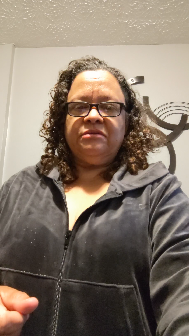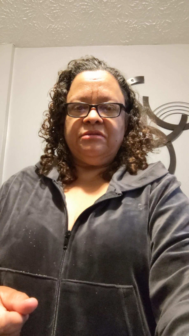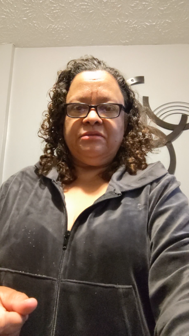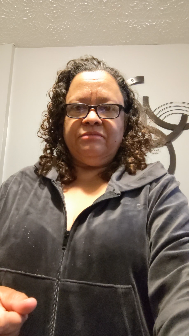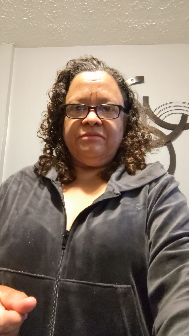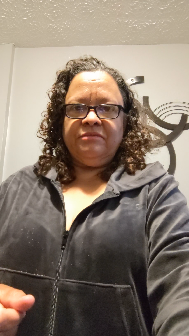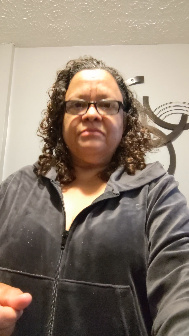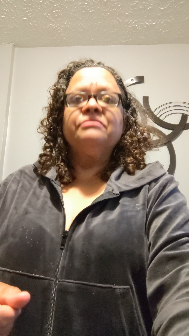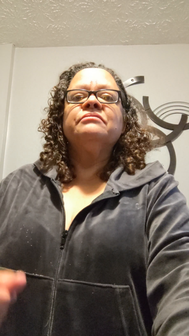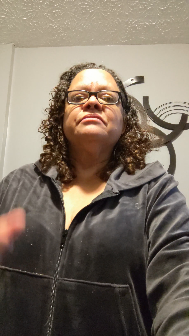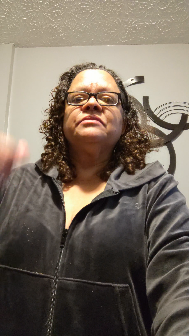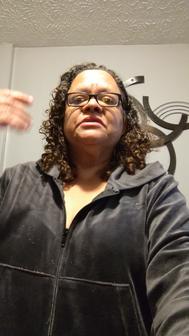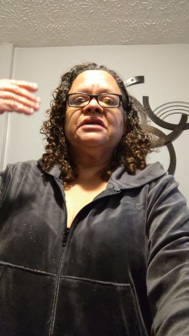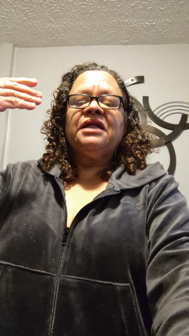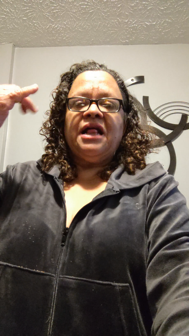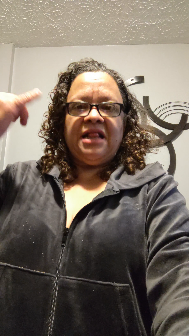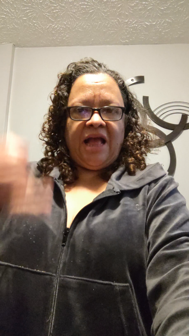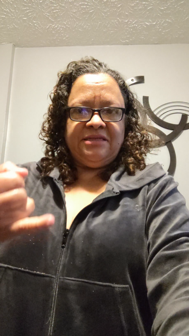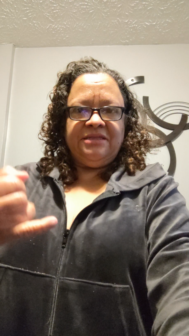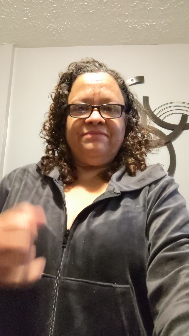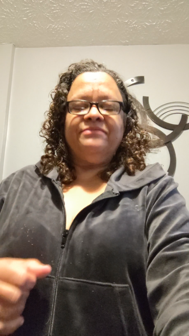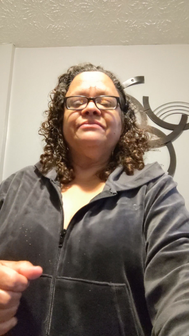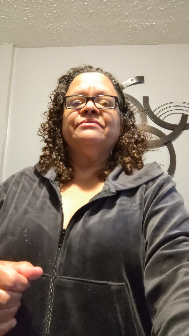last